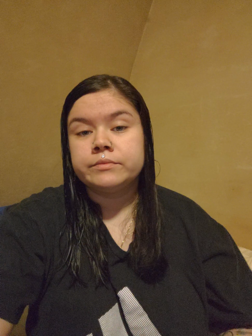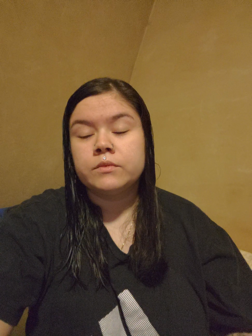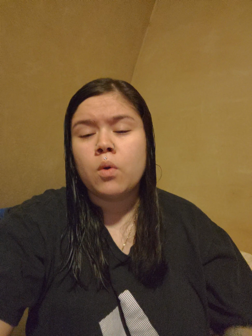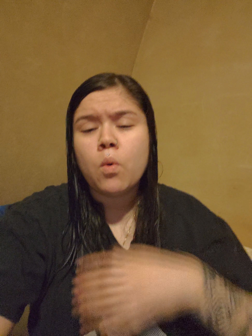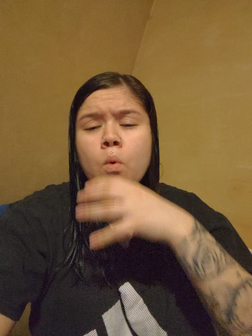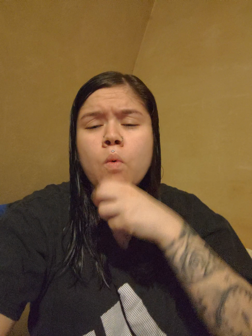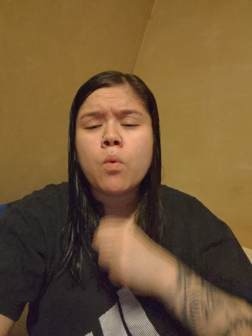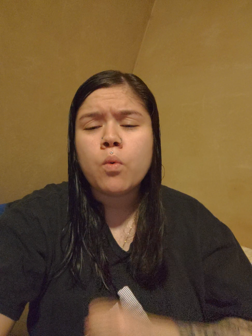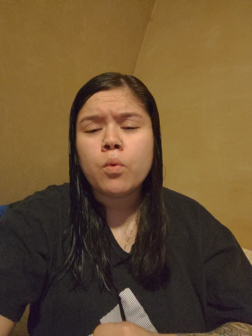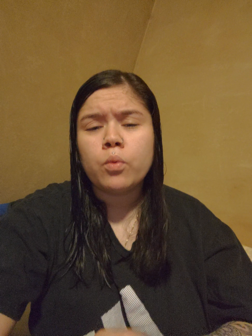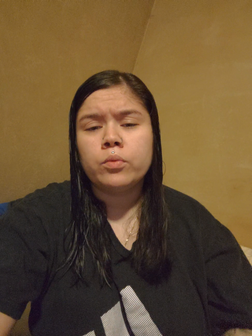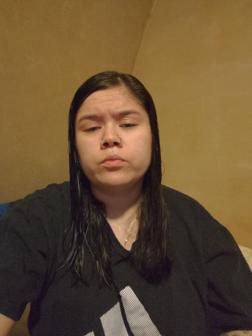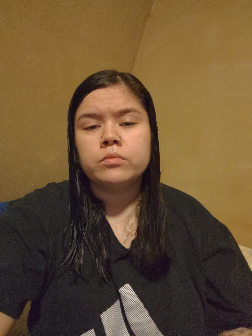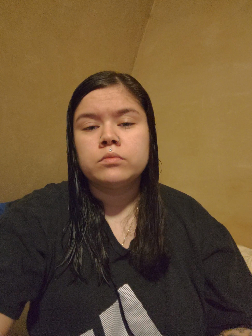old